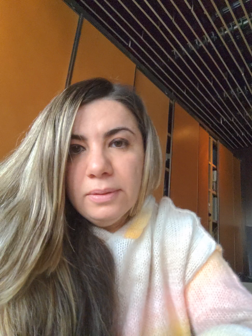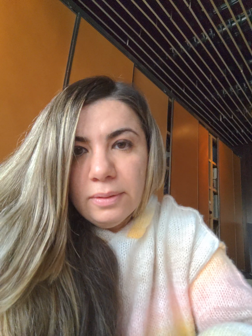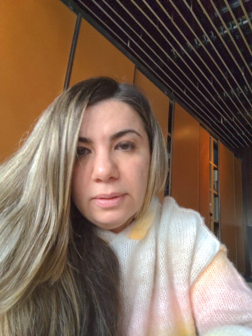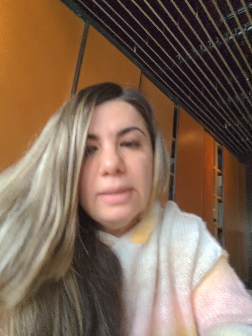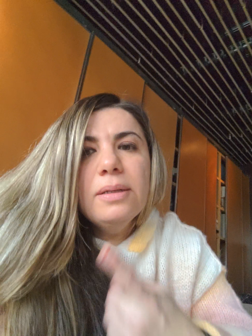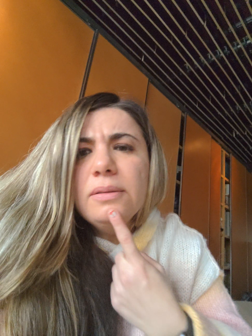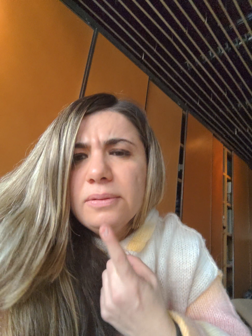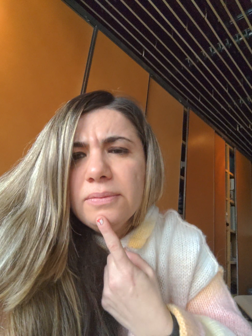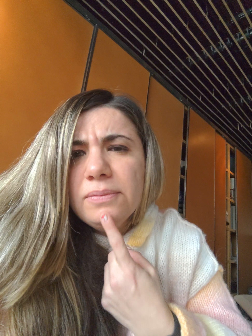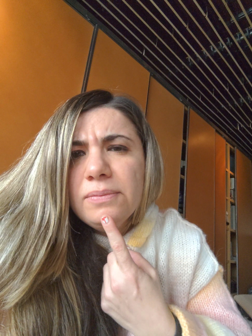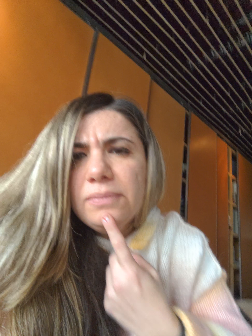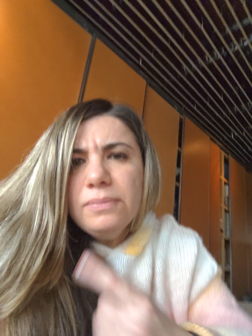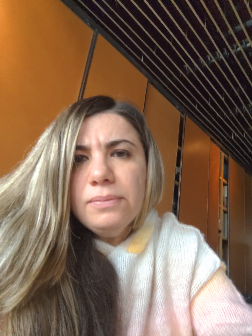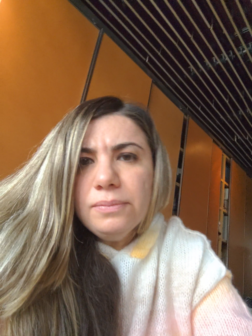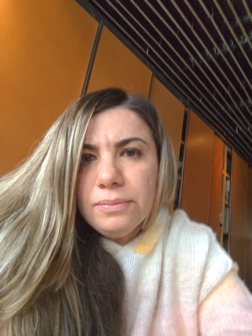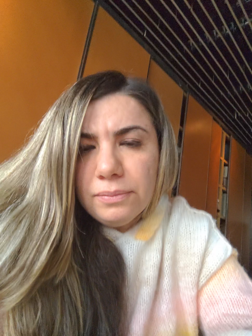say